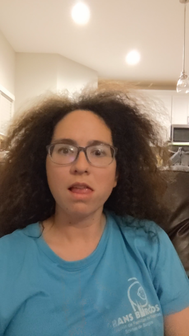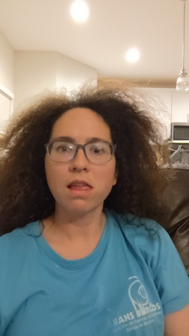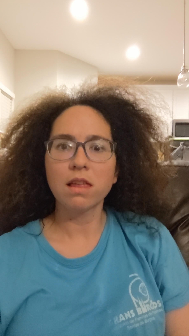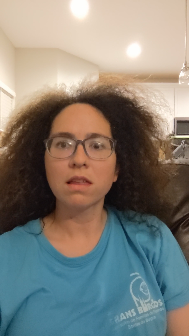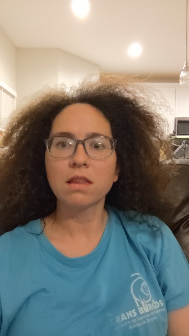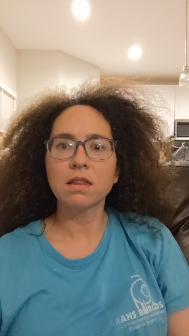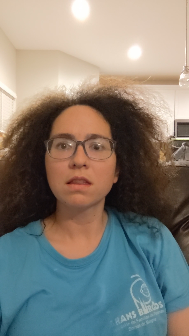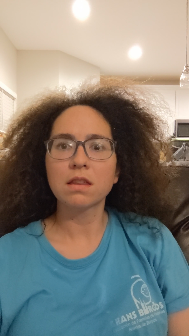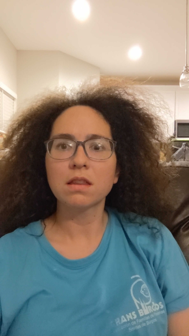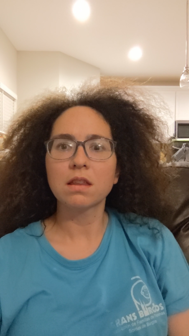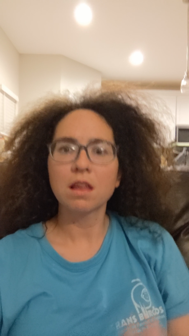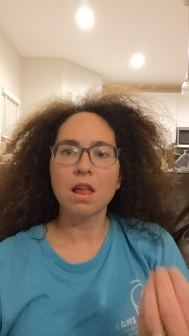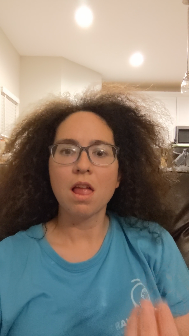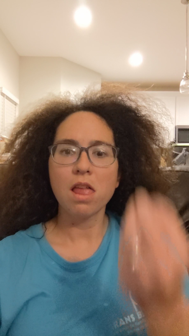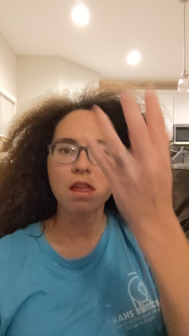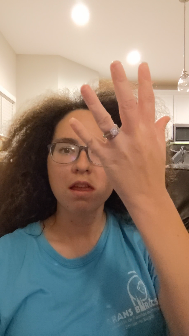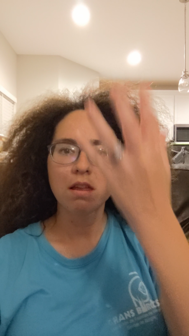plants